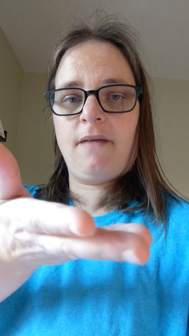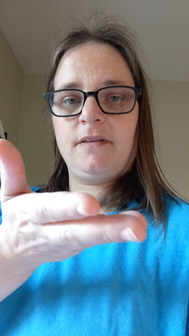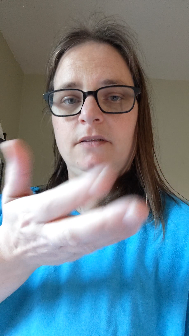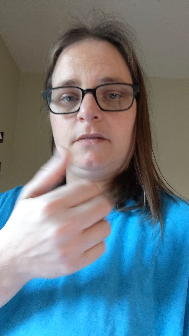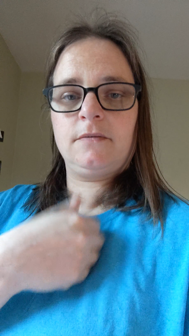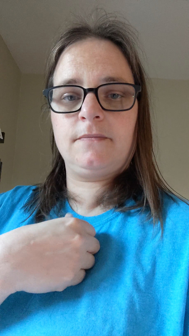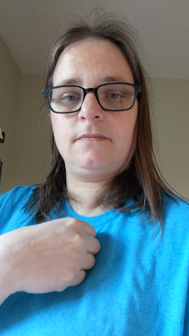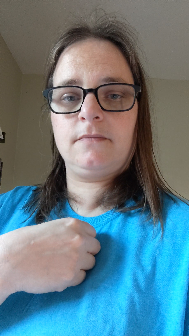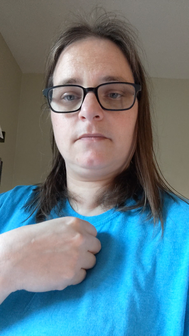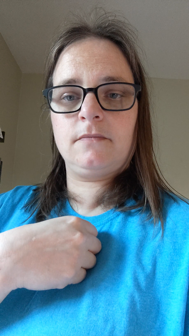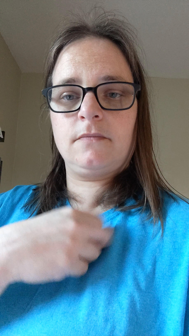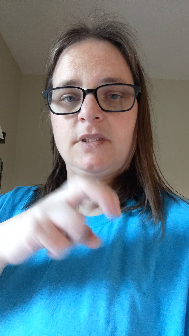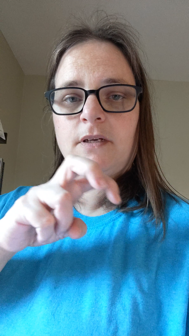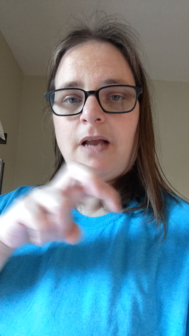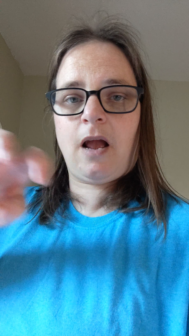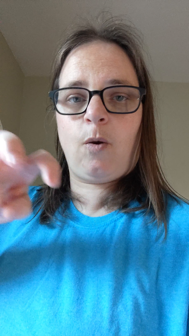couch